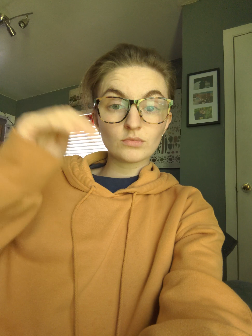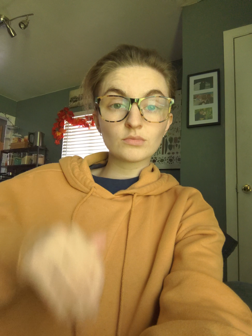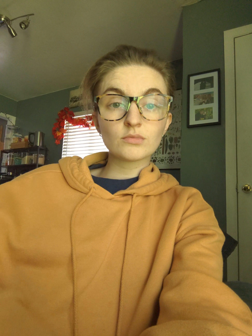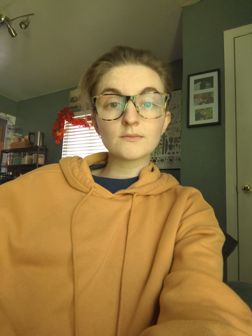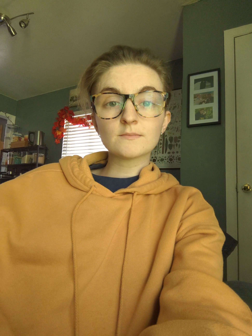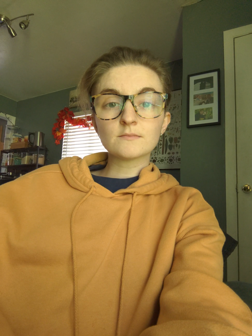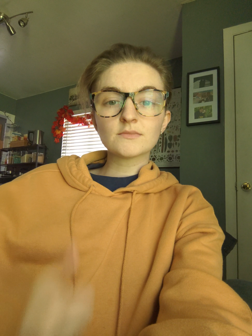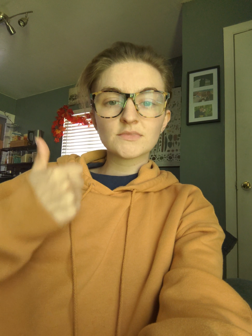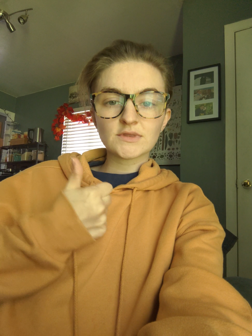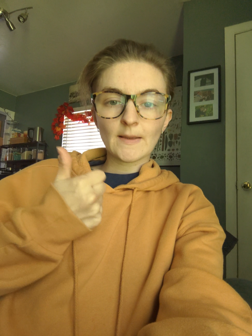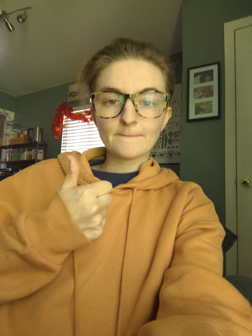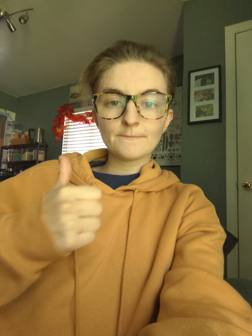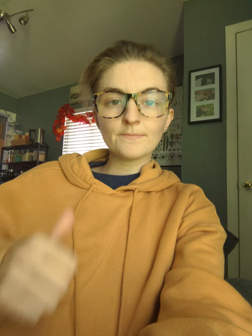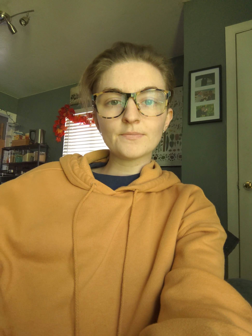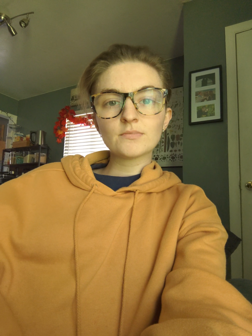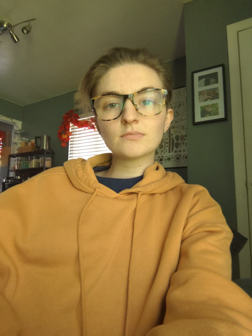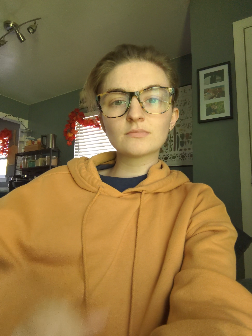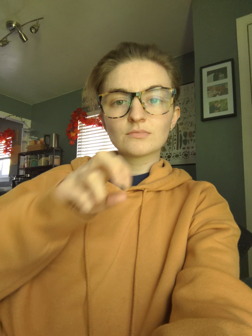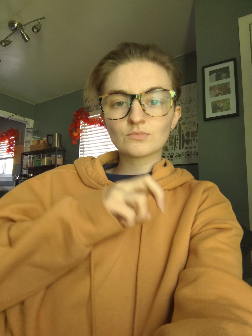game